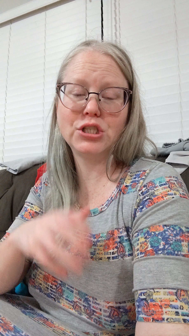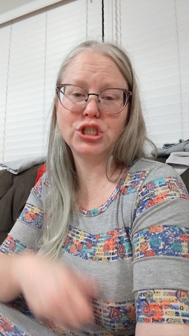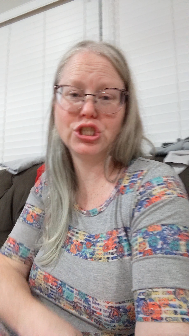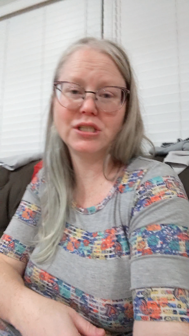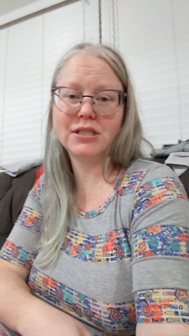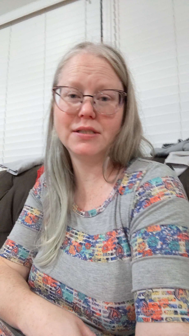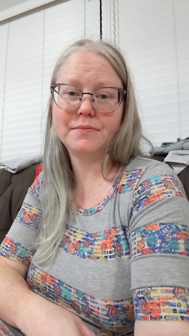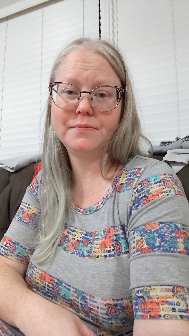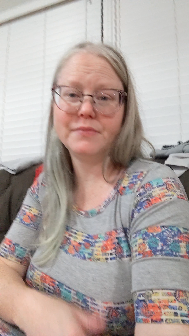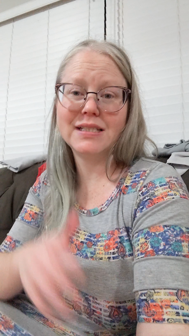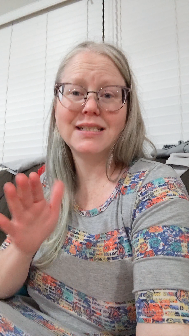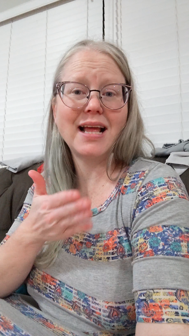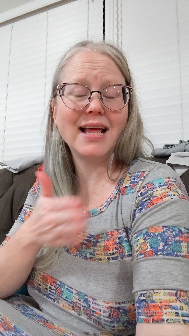share